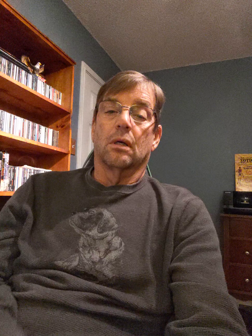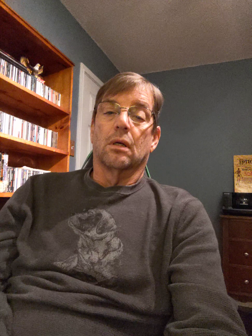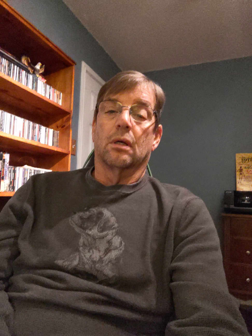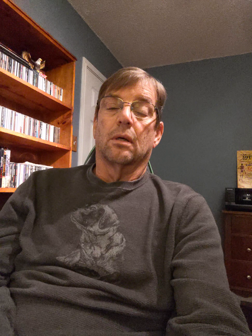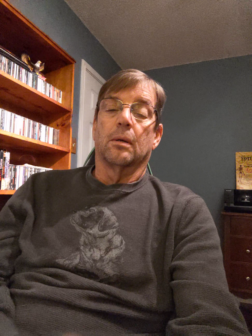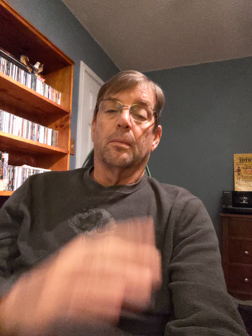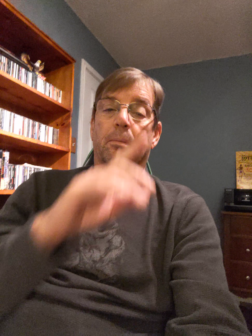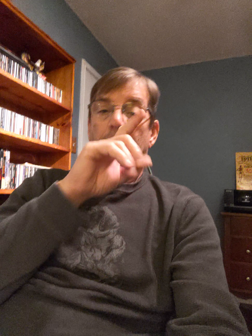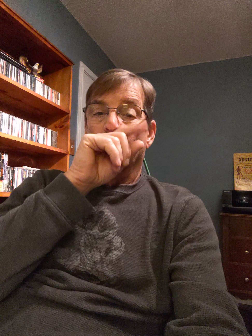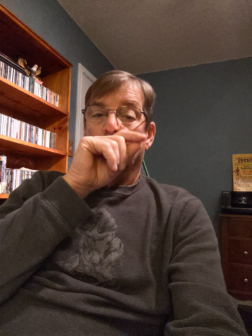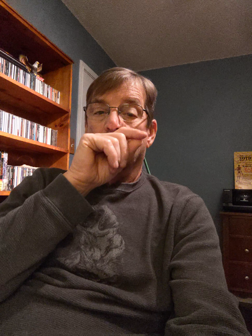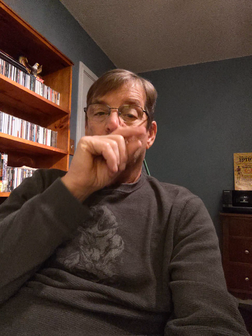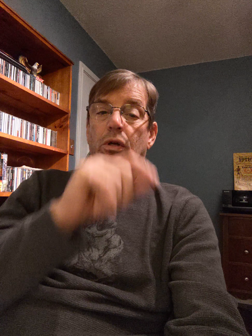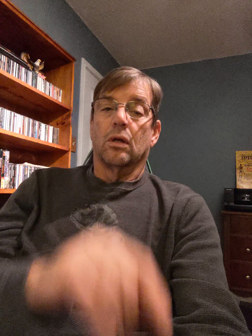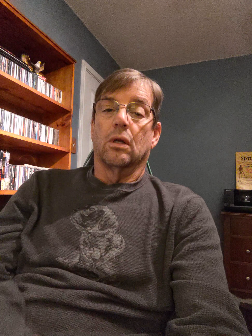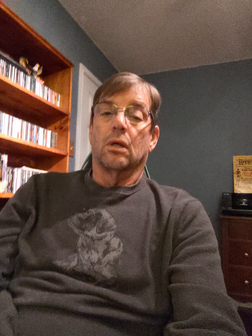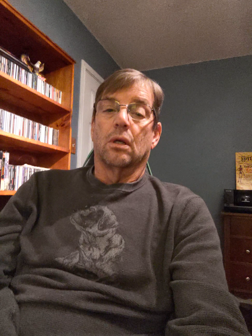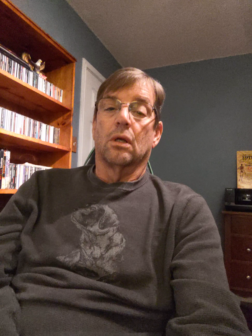bird